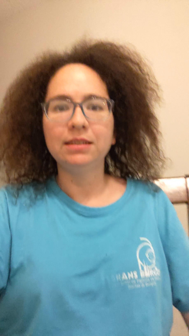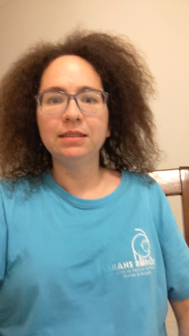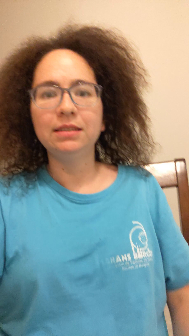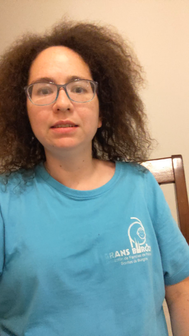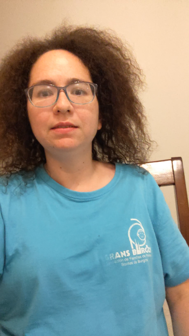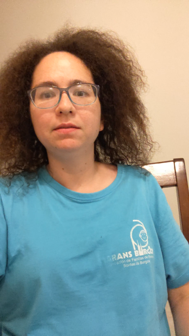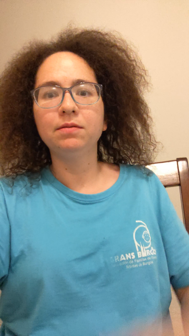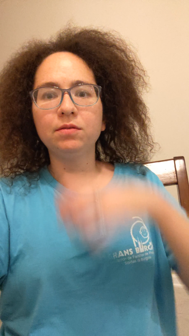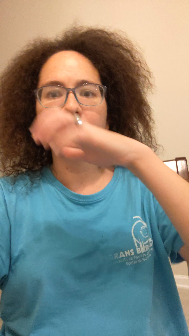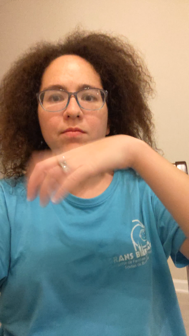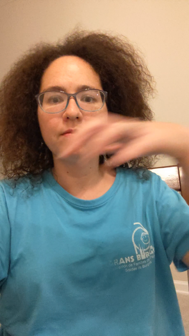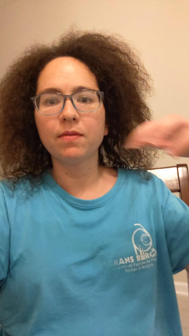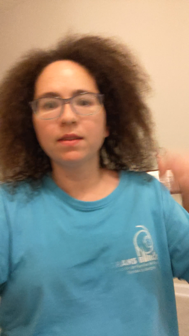grapes